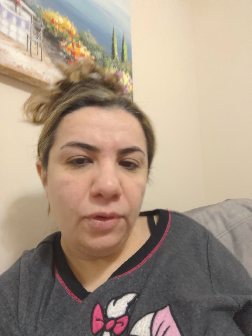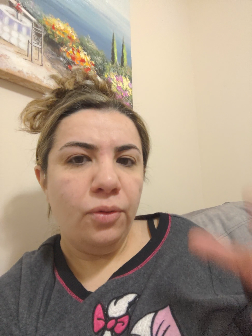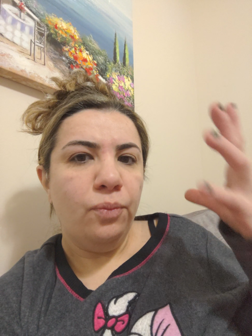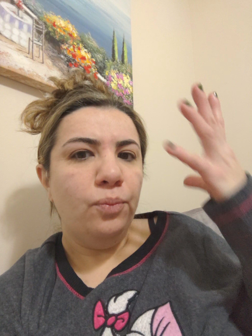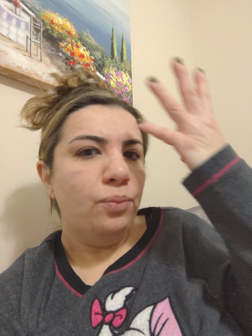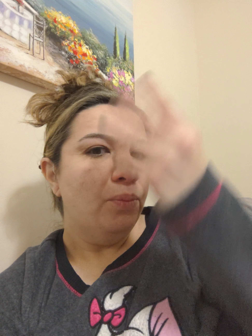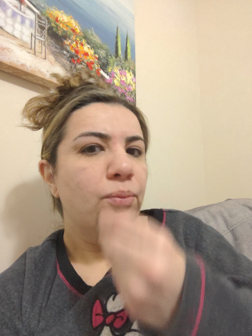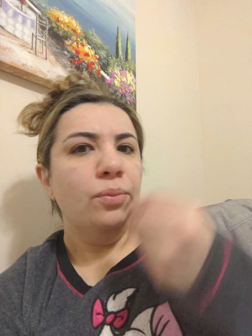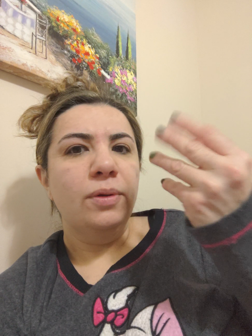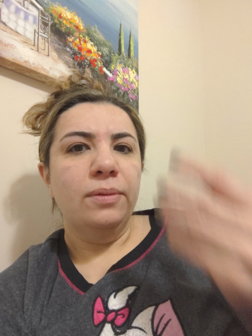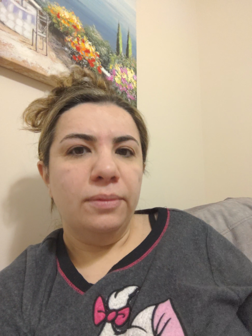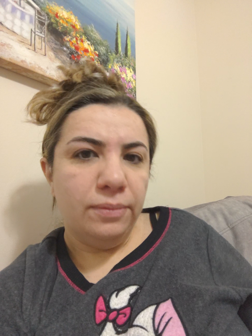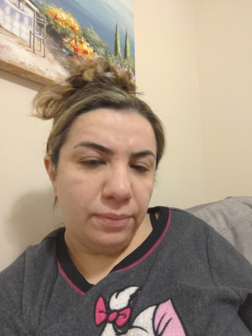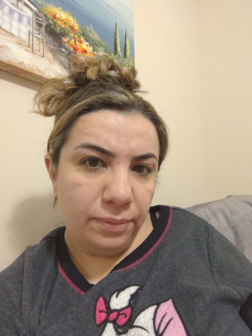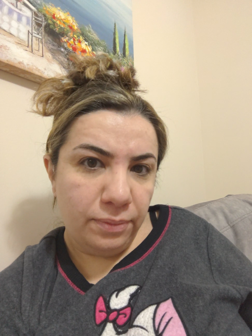pretty